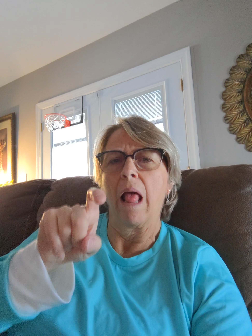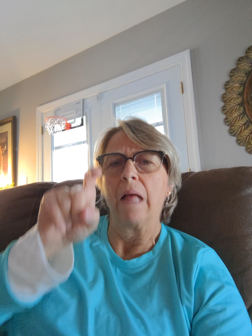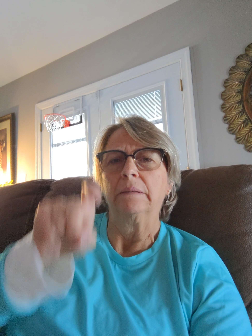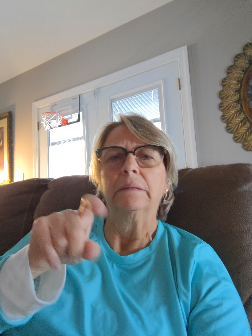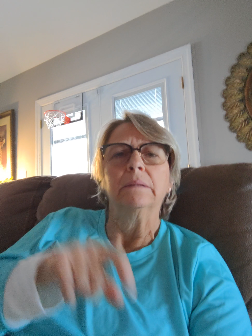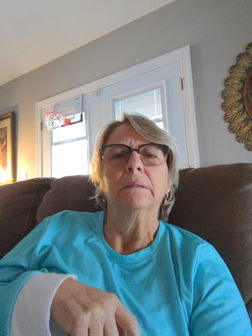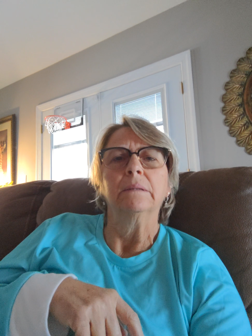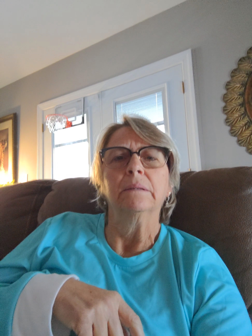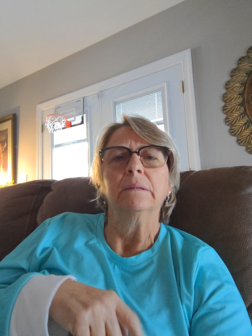closet